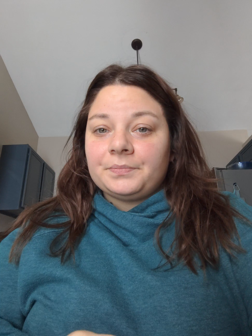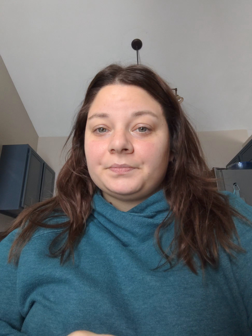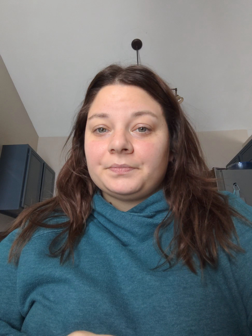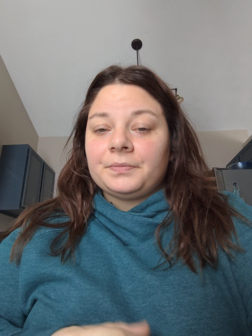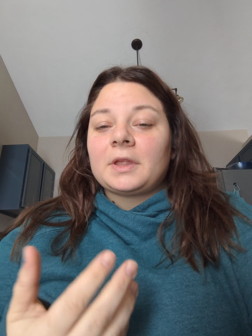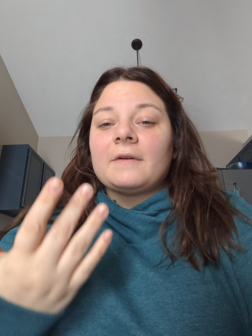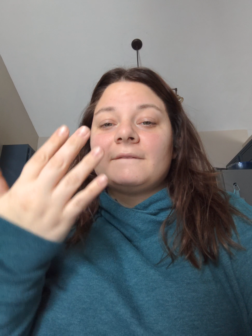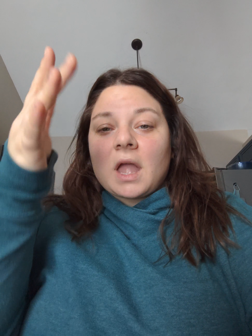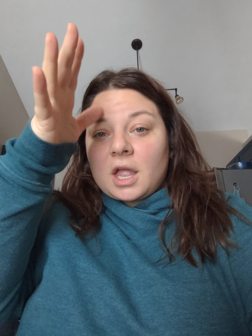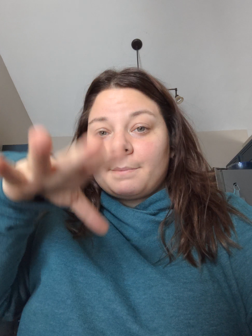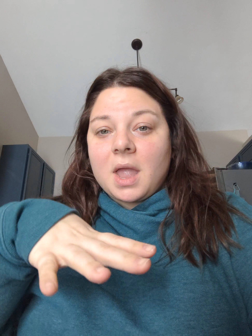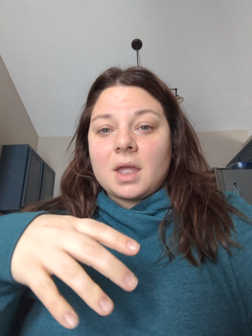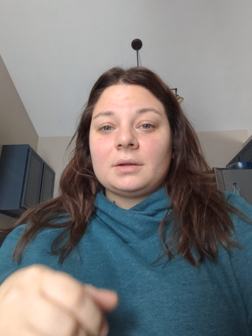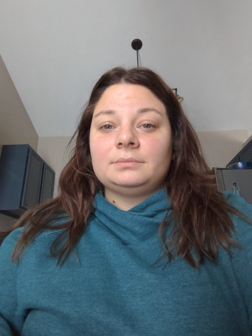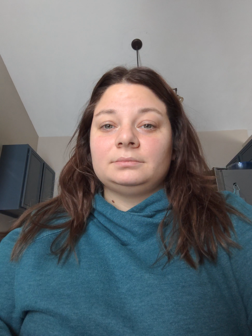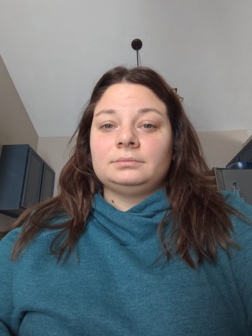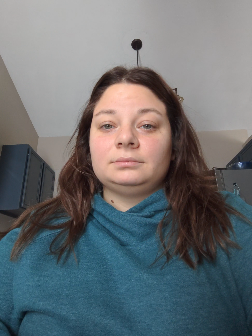fireman